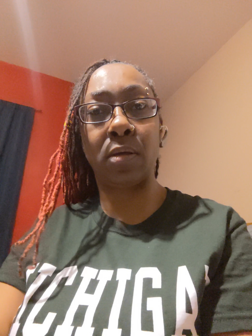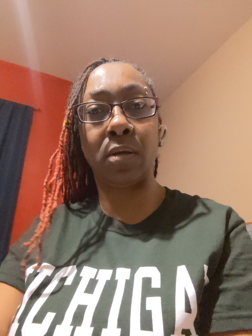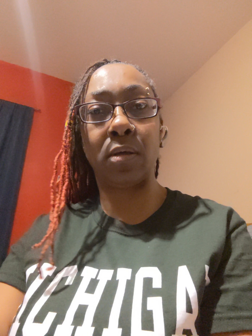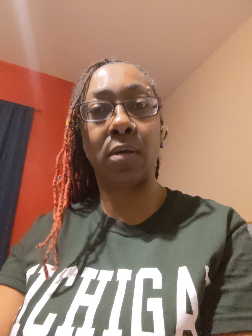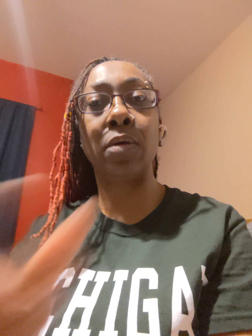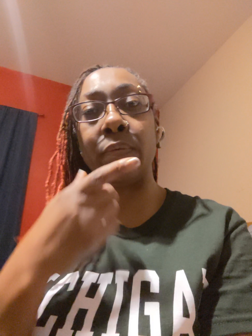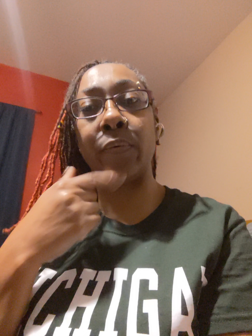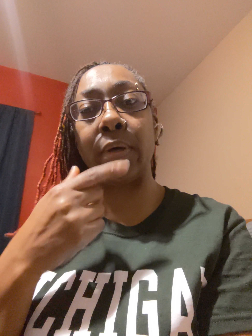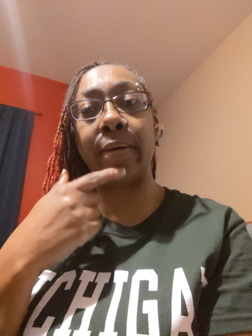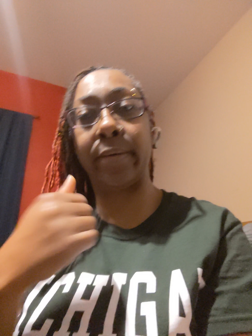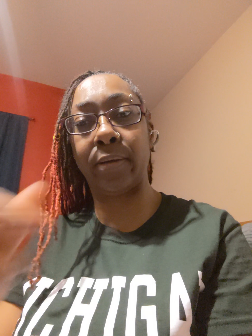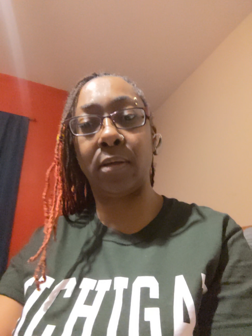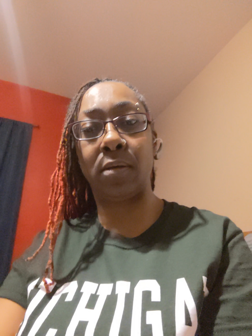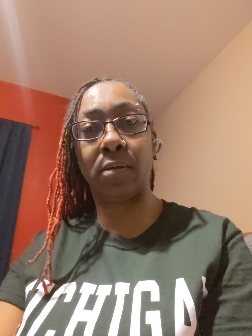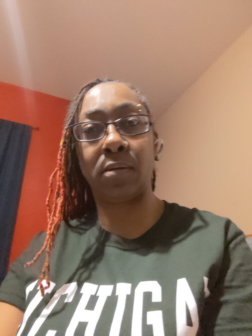red